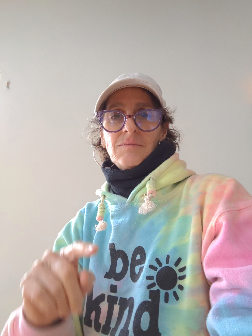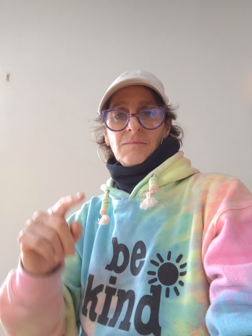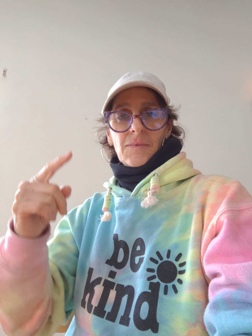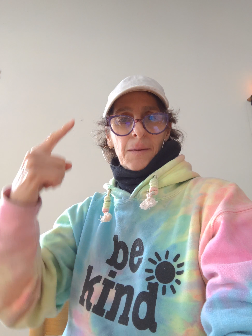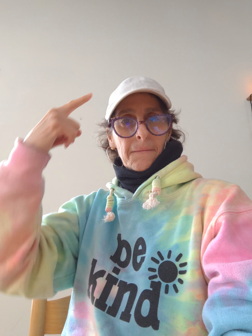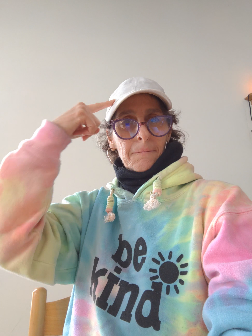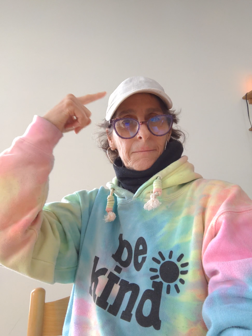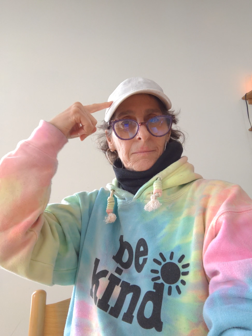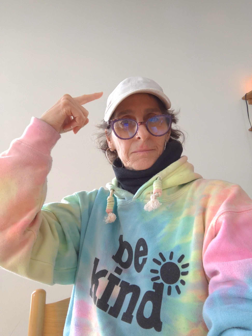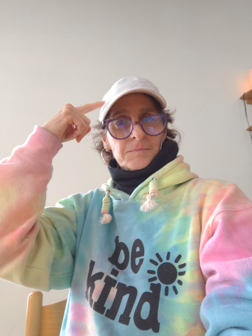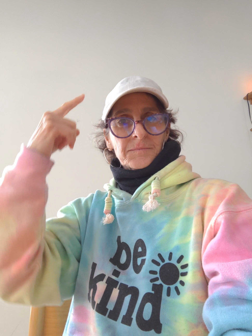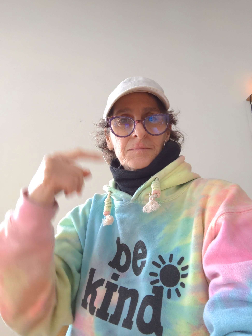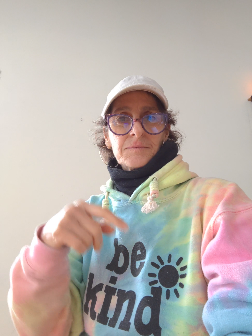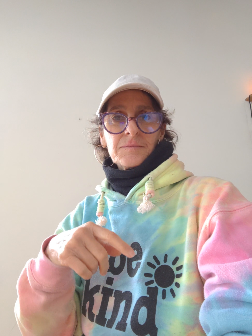penny